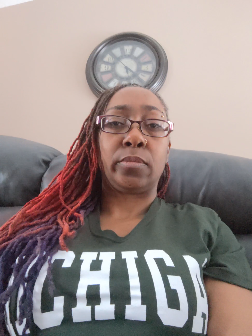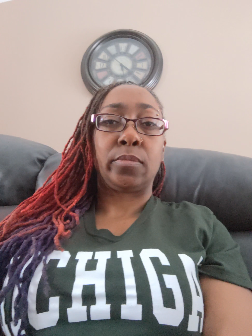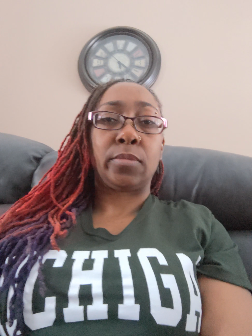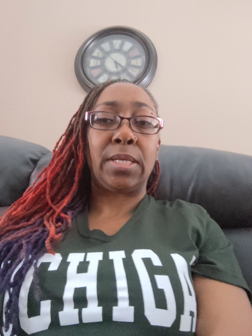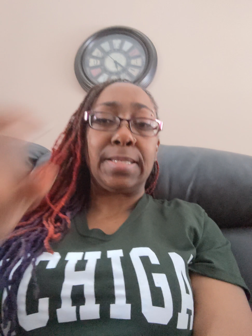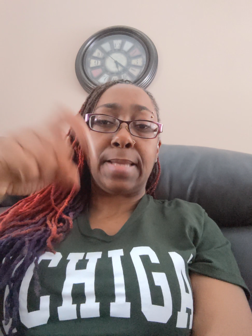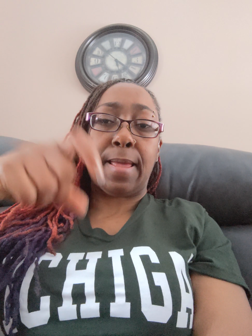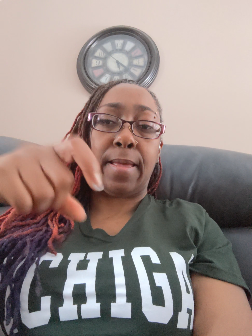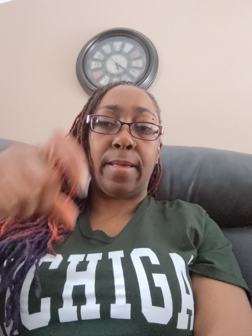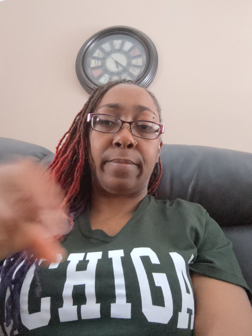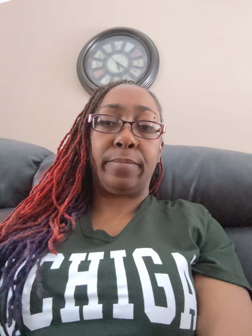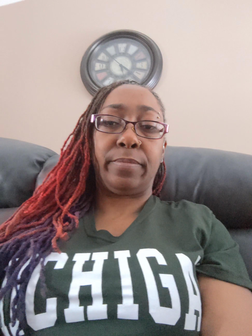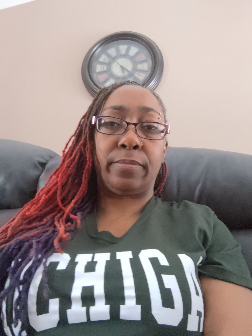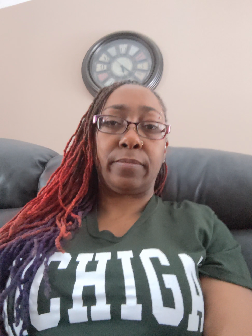time